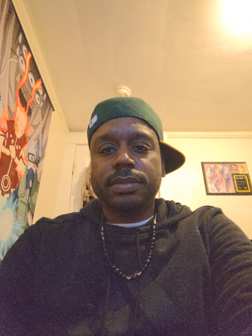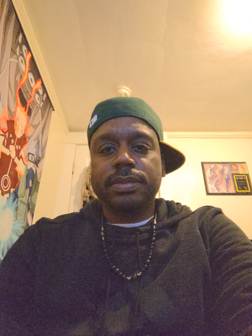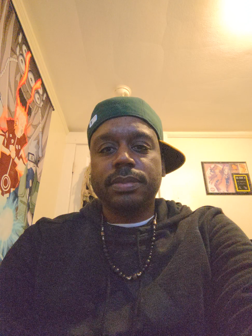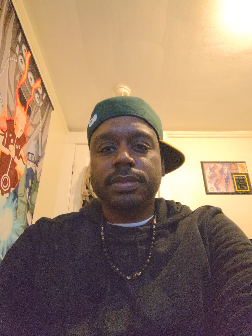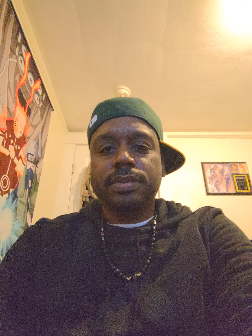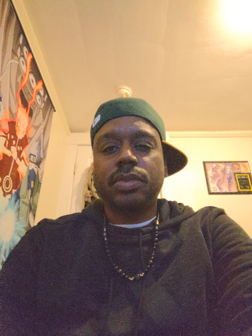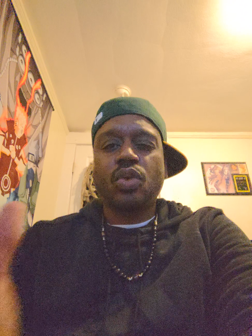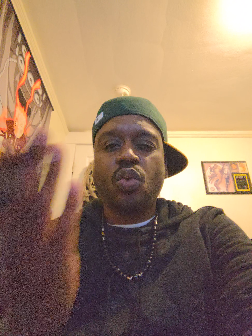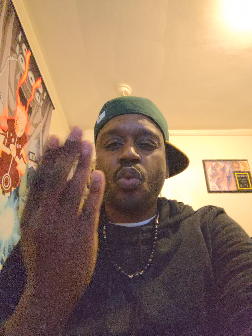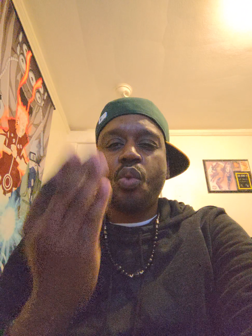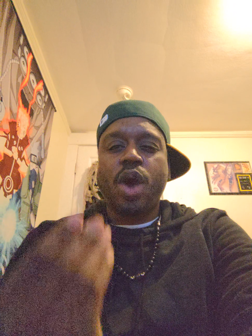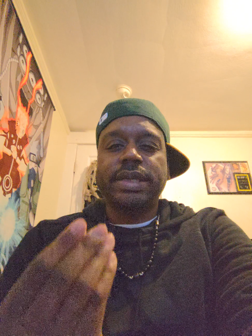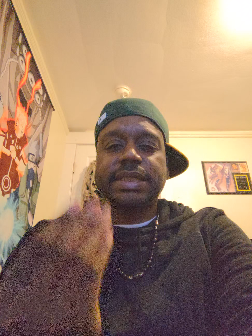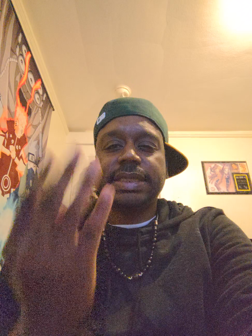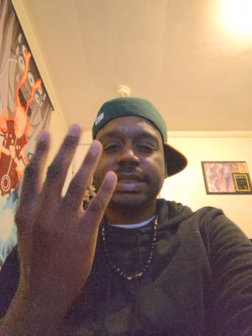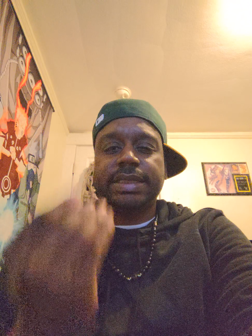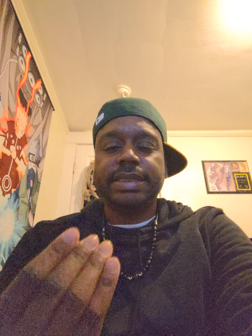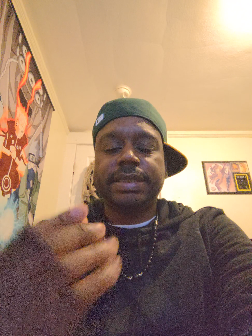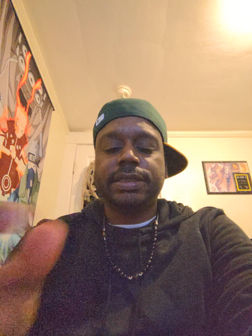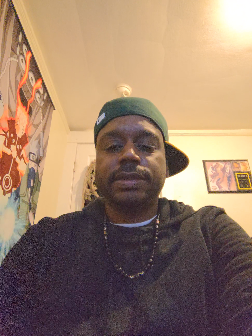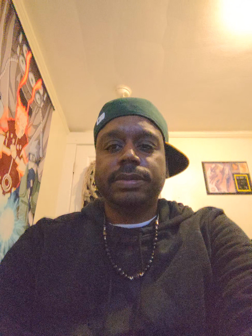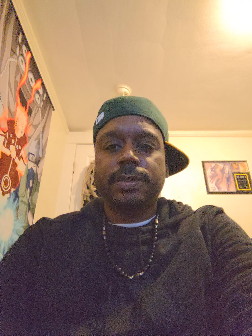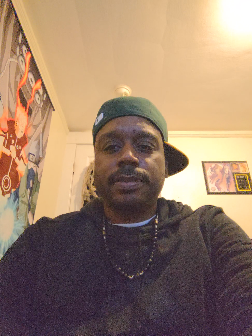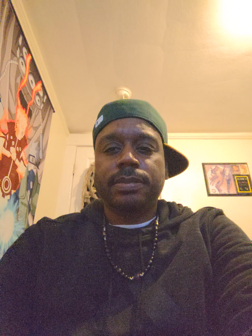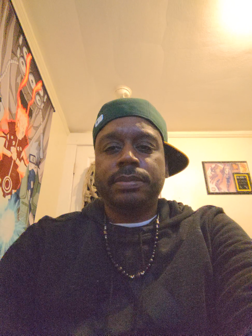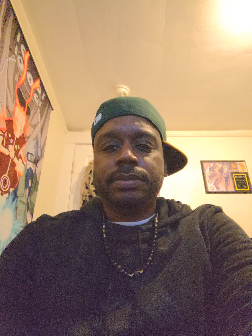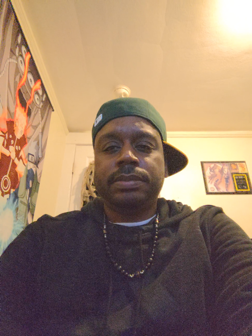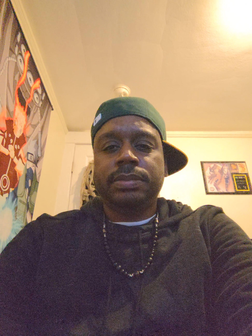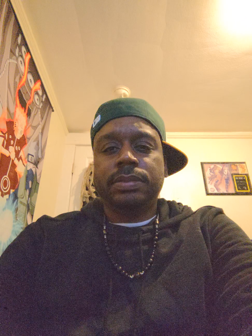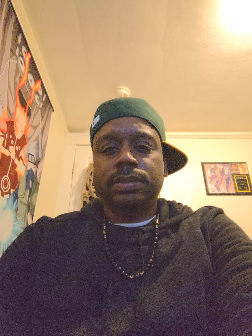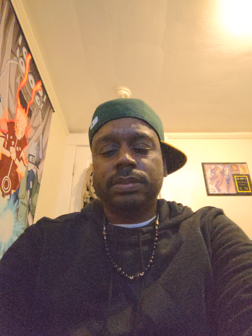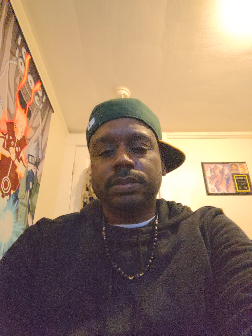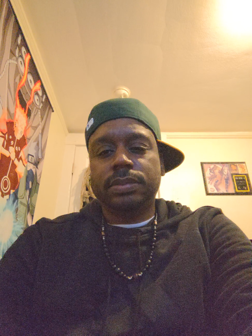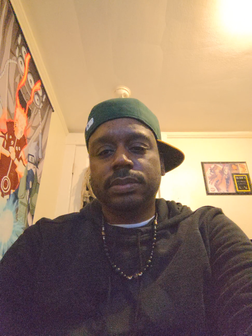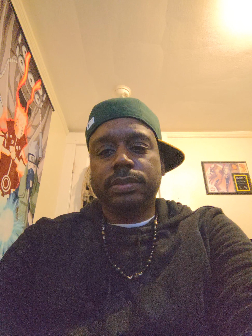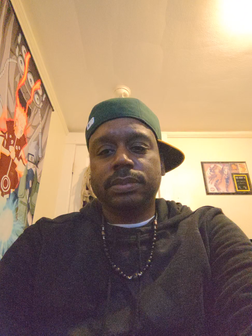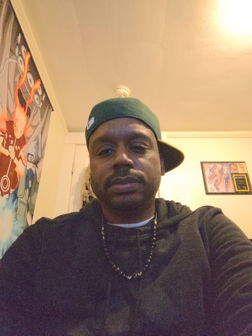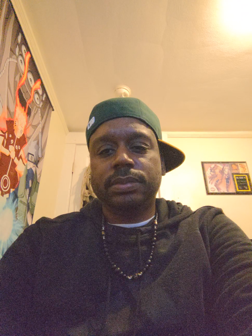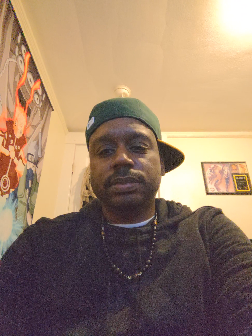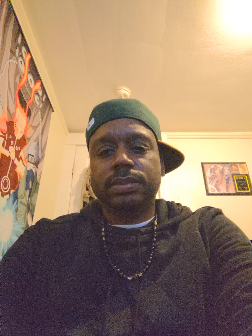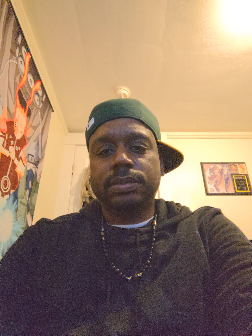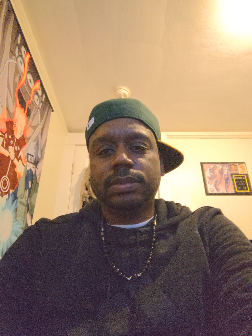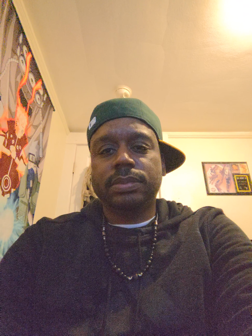wet